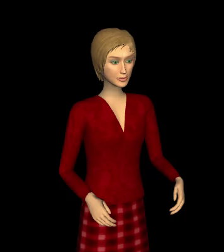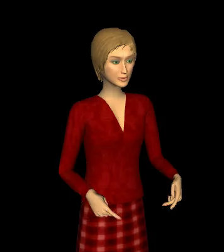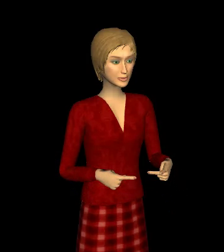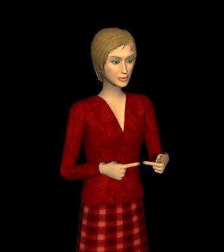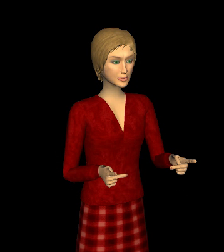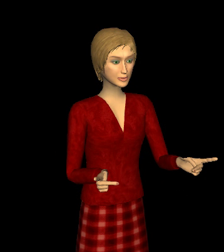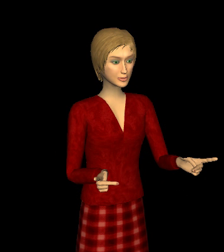عام